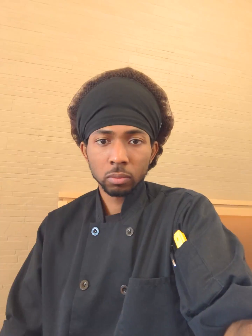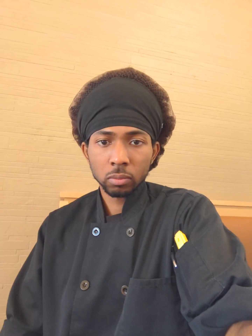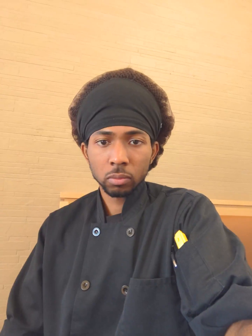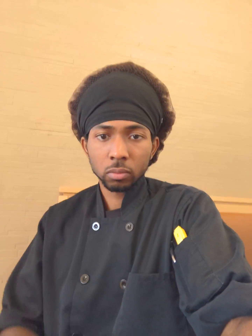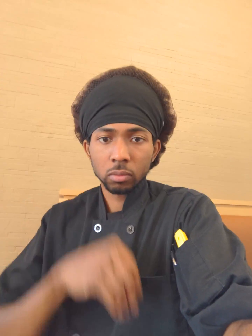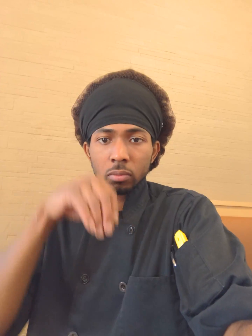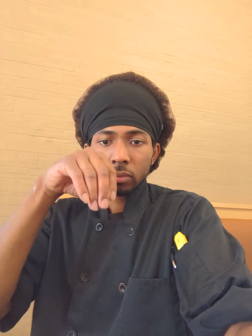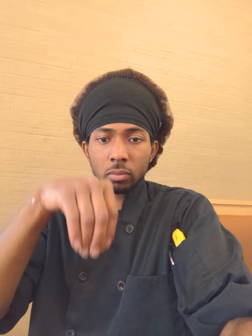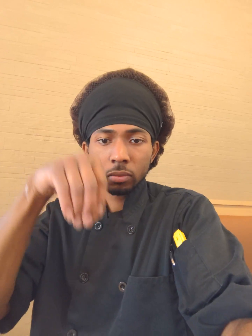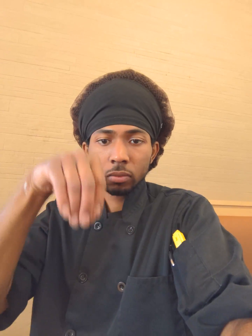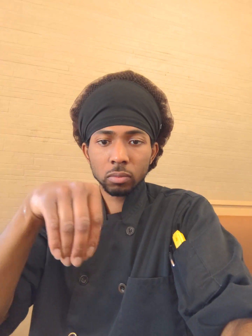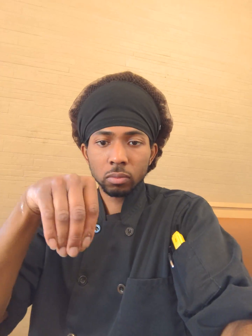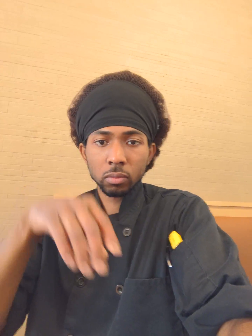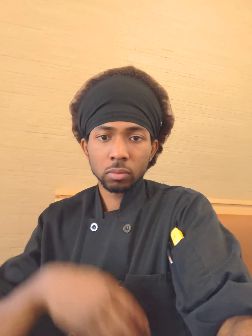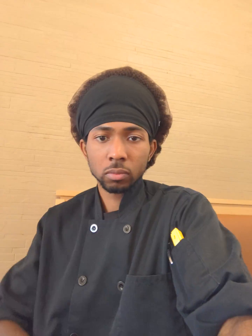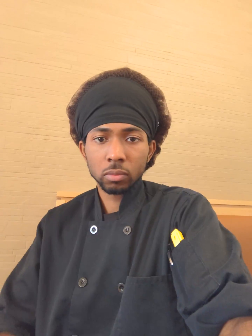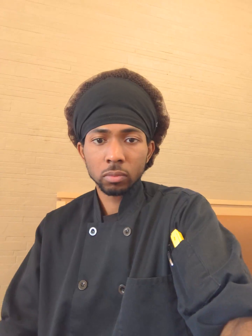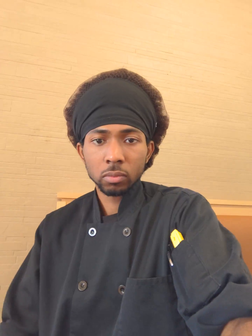inside